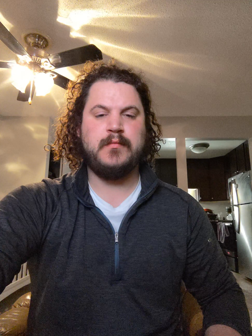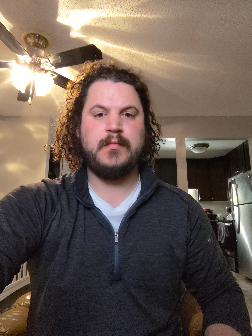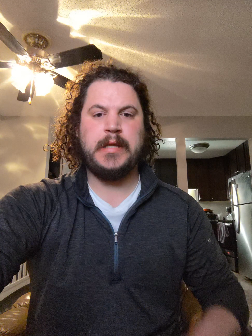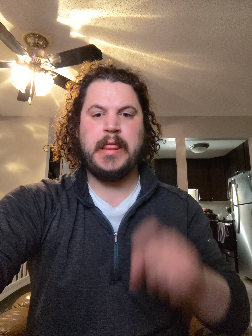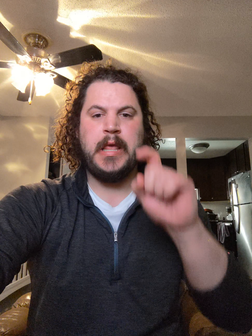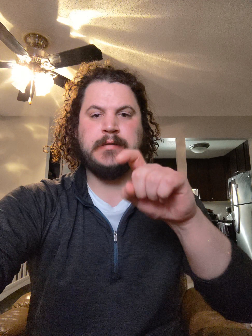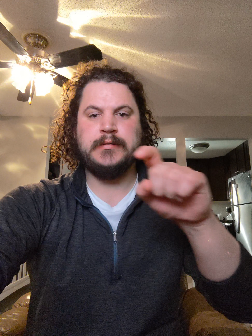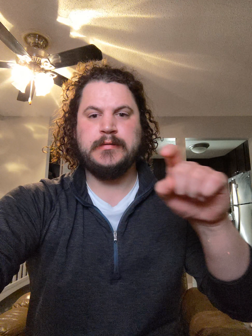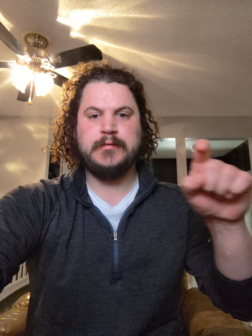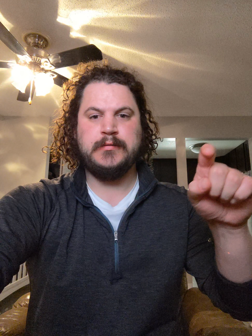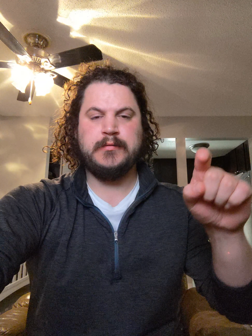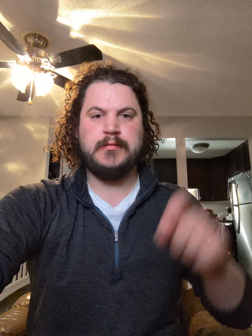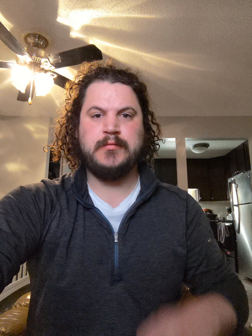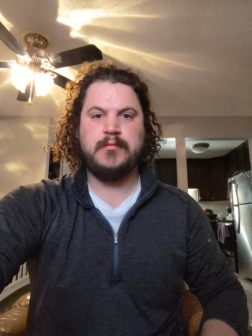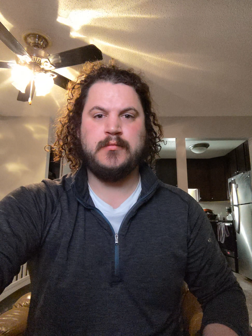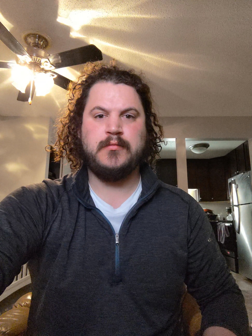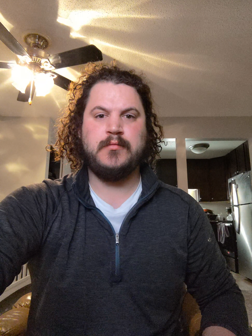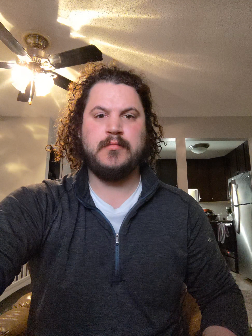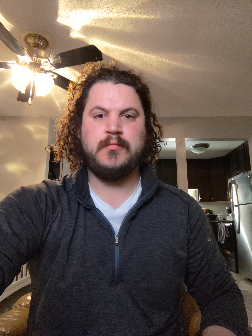closet